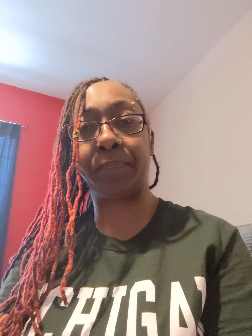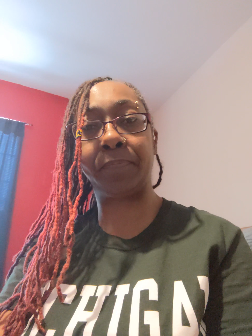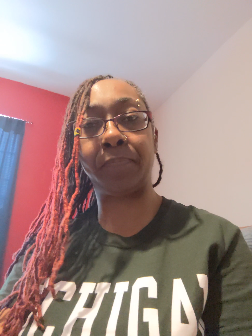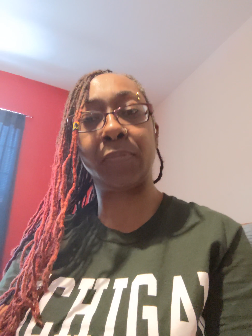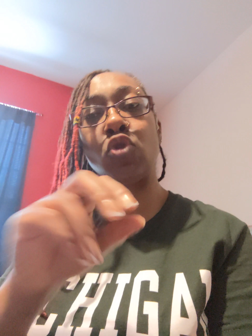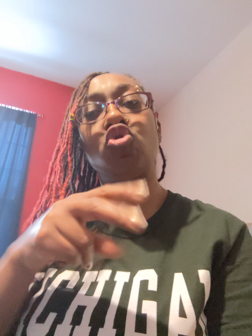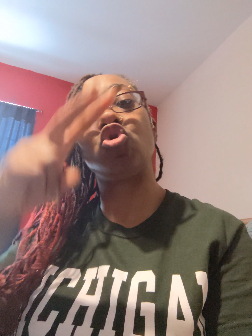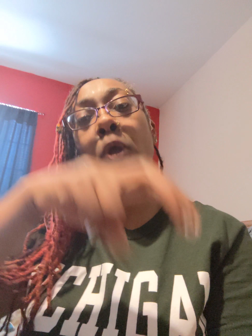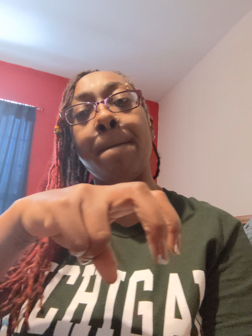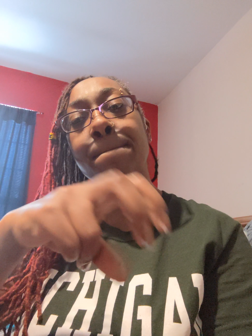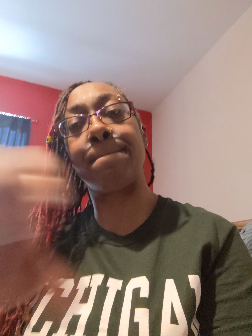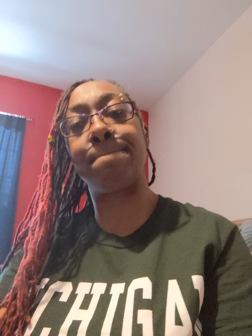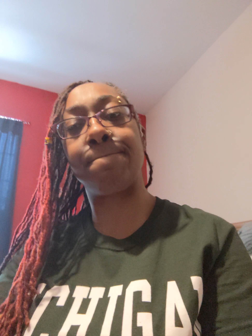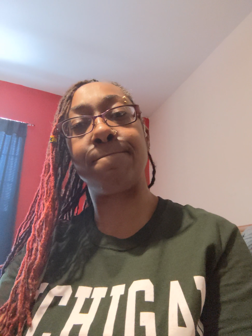jump